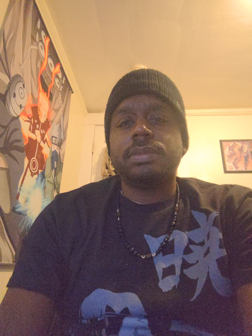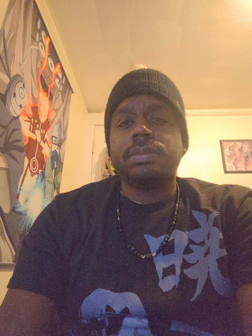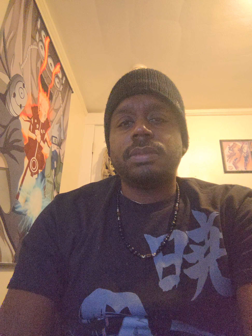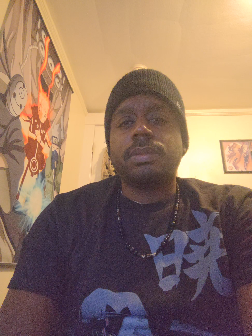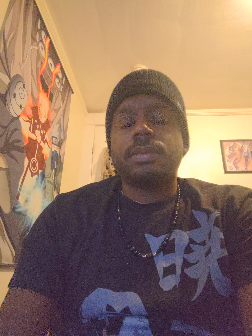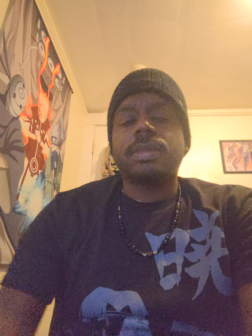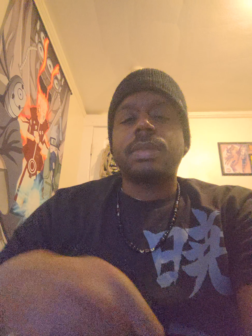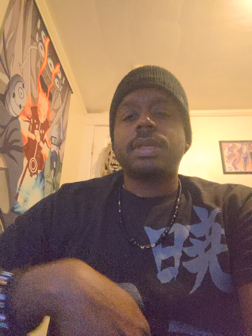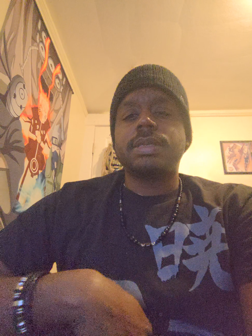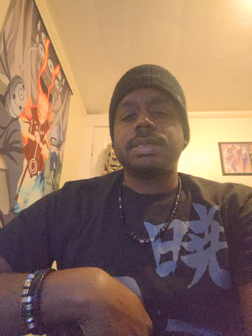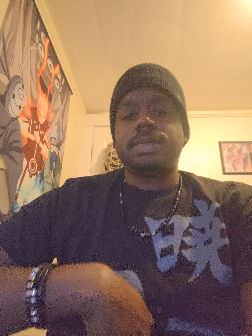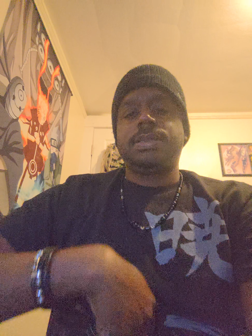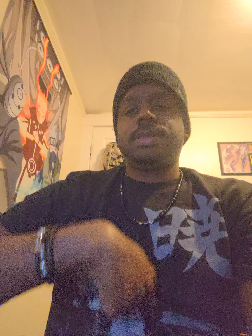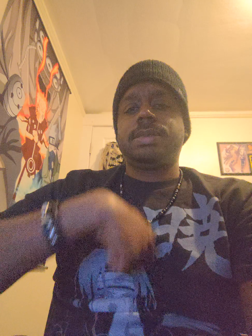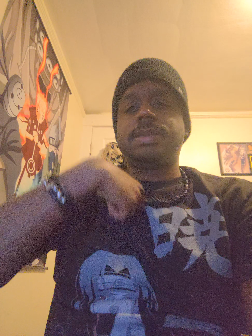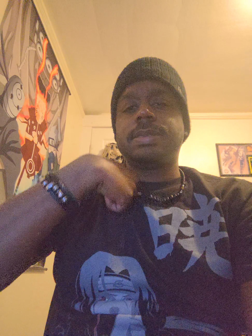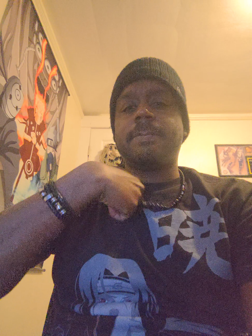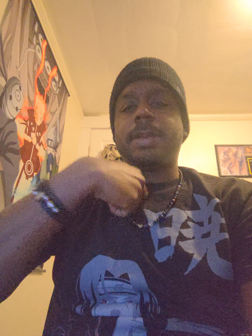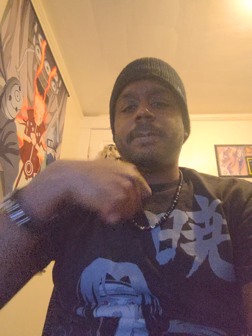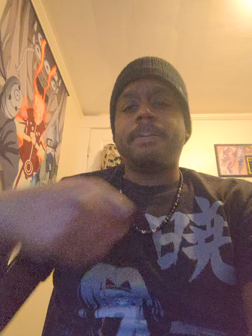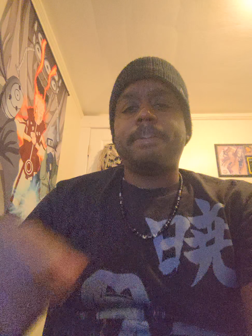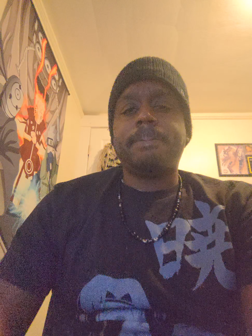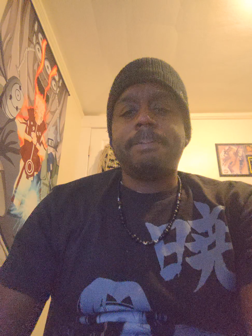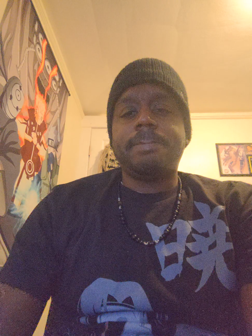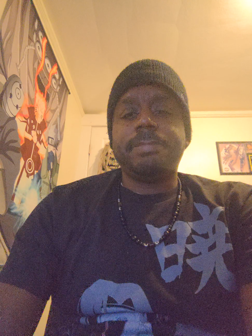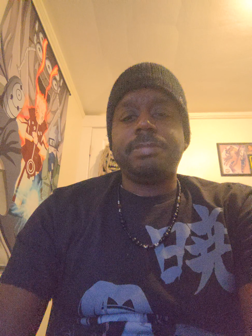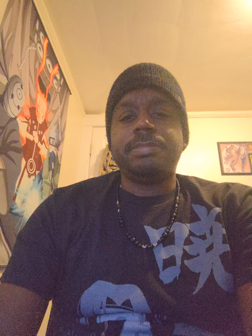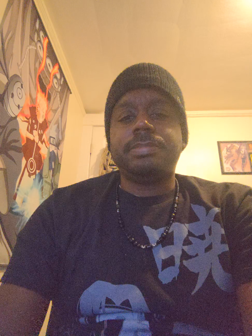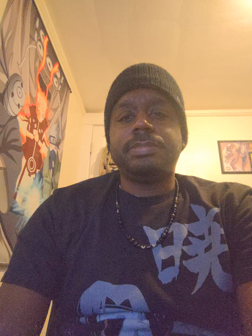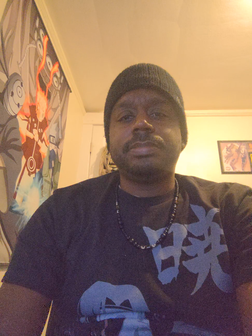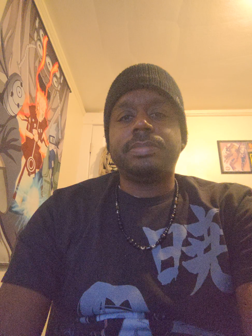zipper